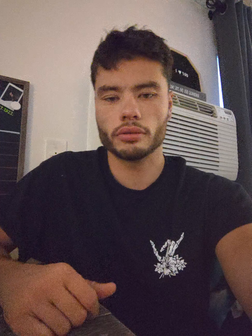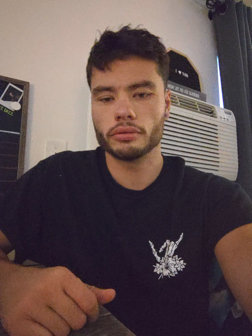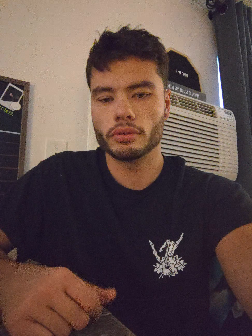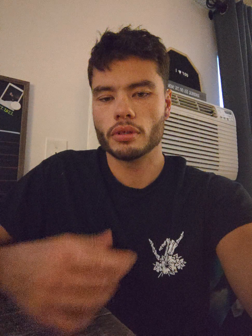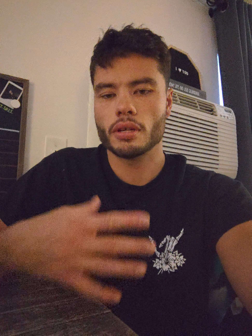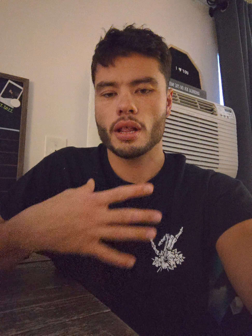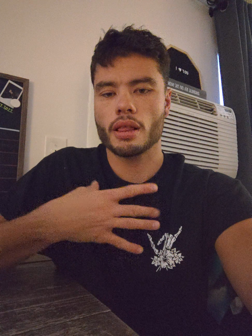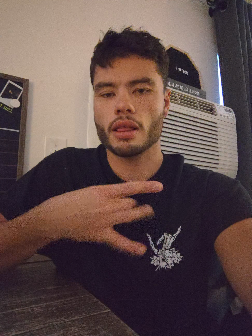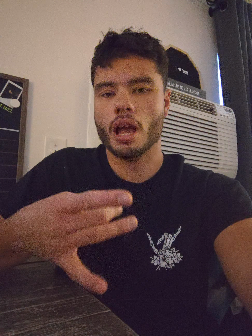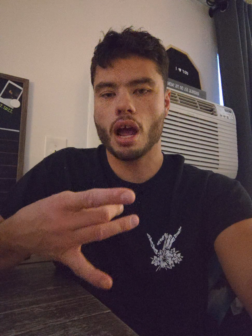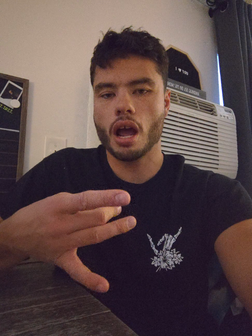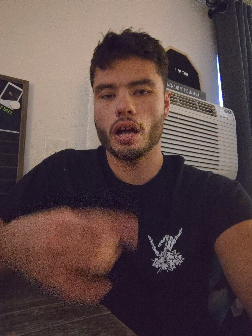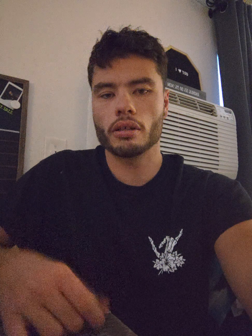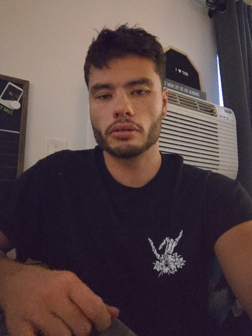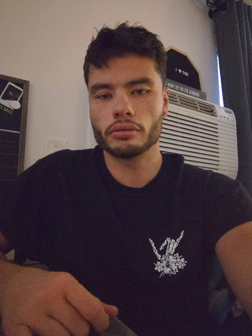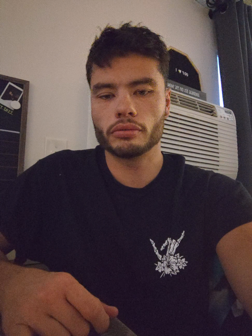like